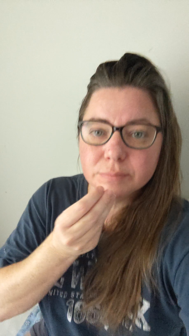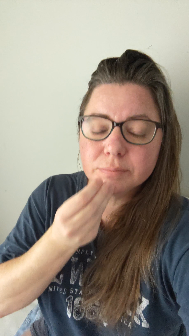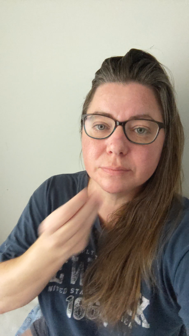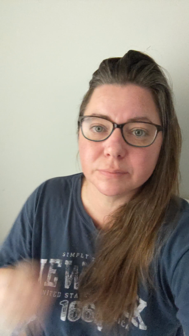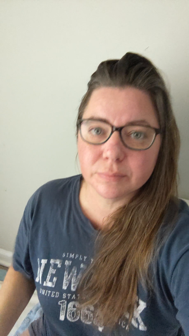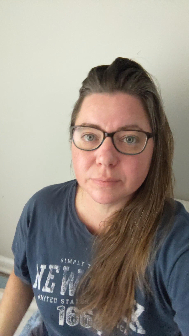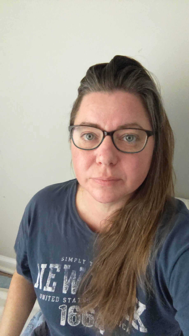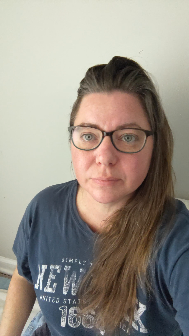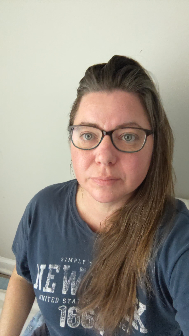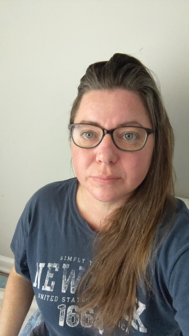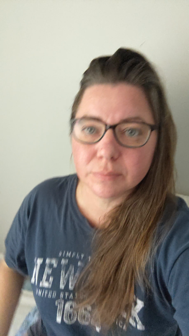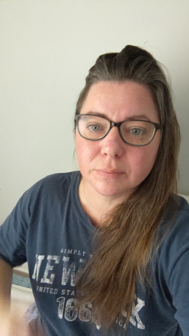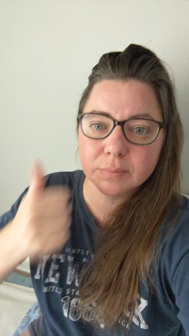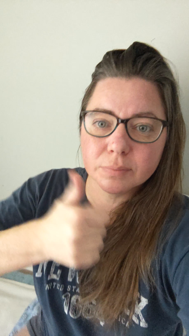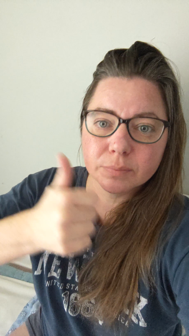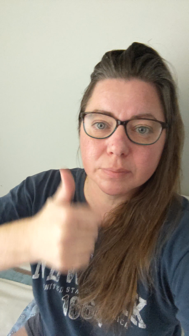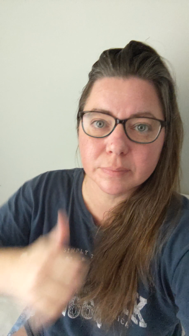help